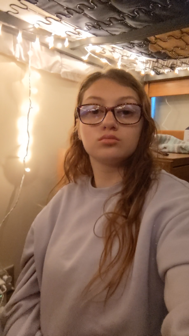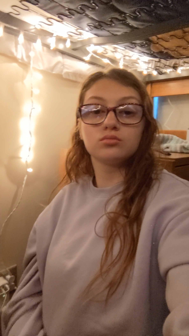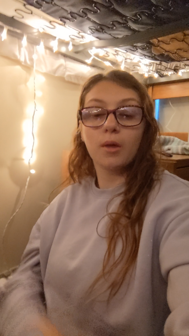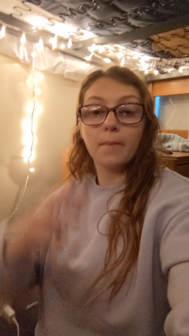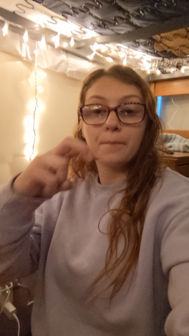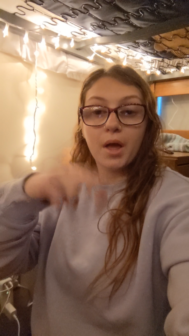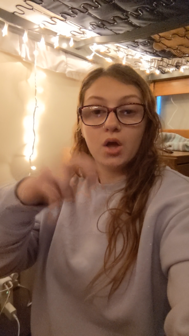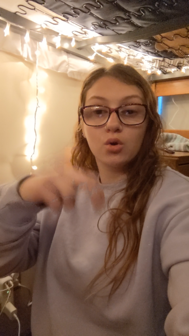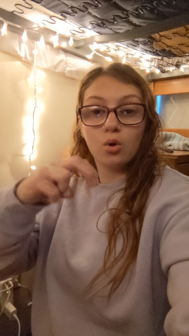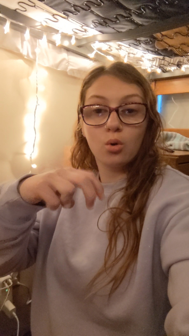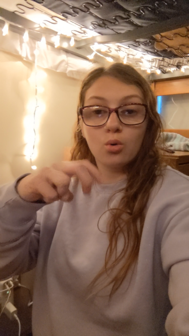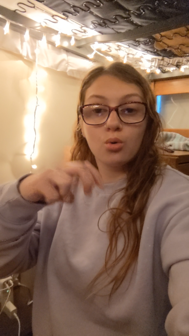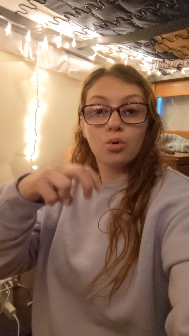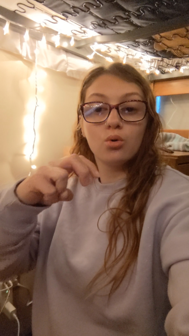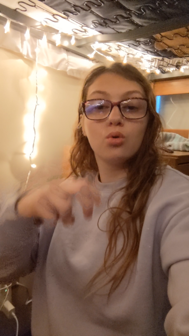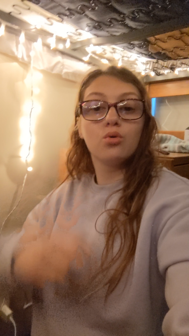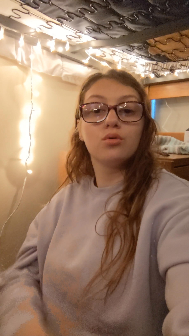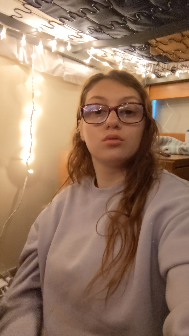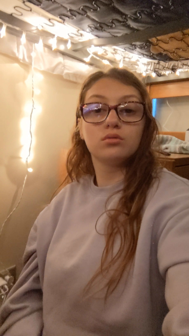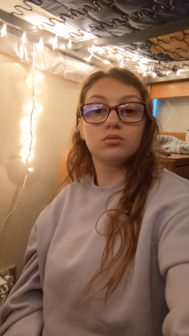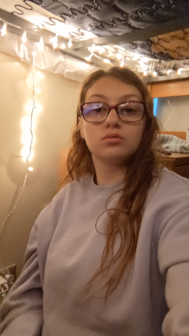potato